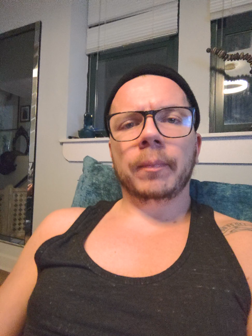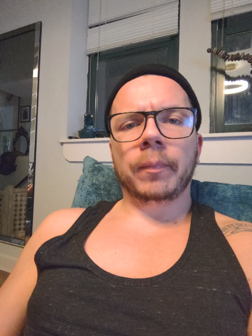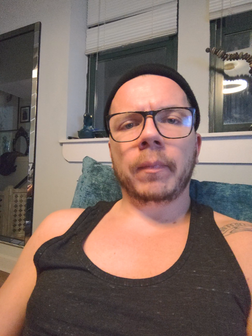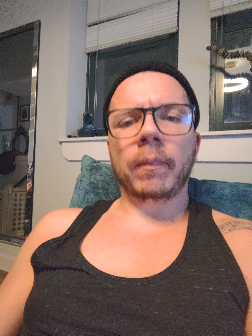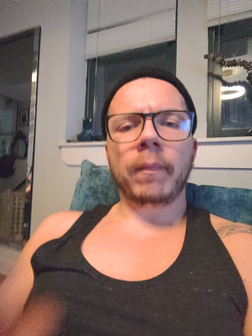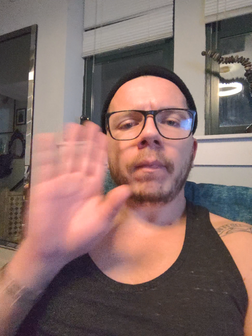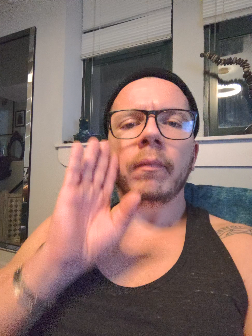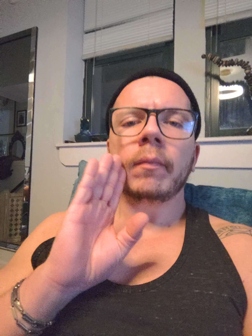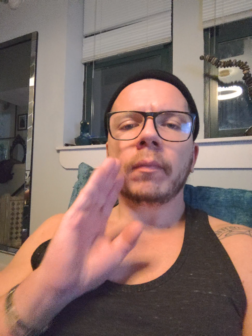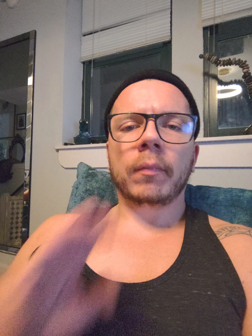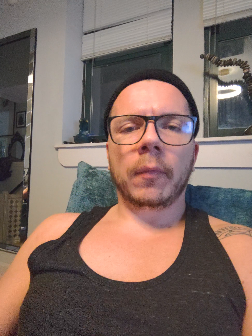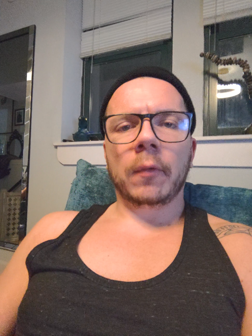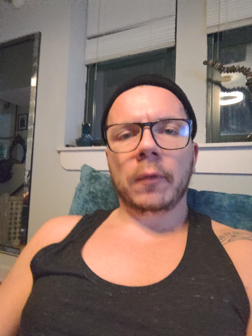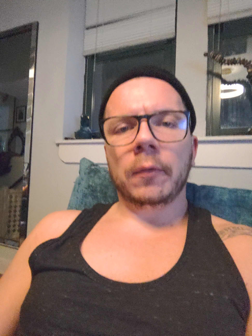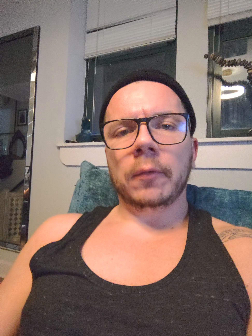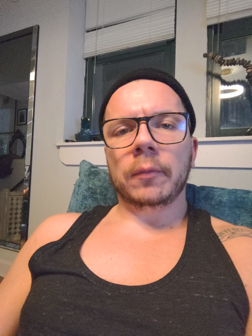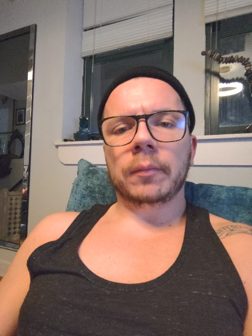brown